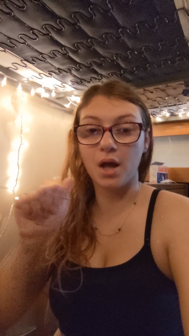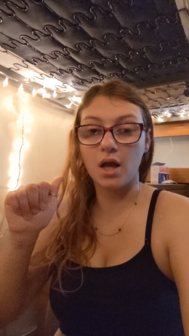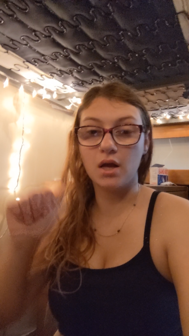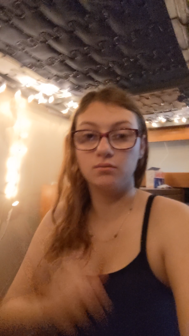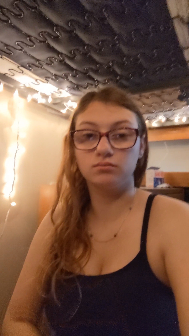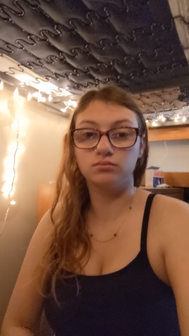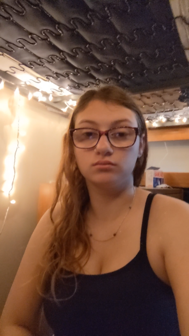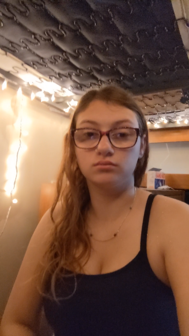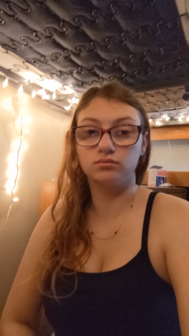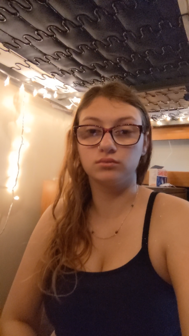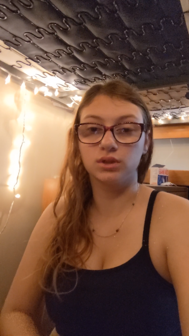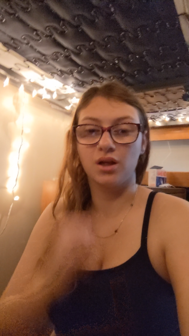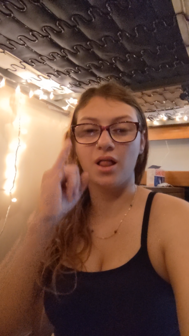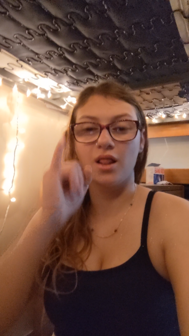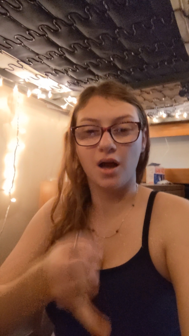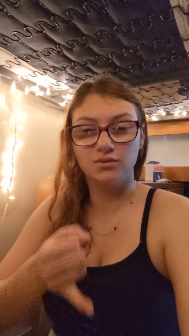last